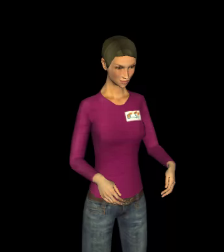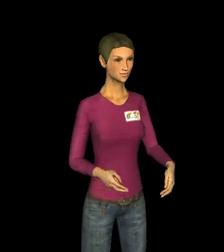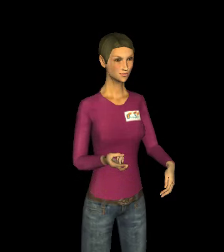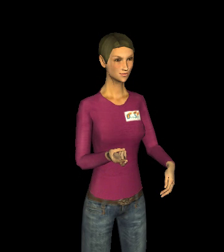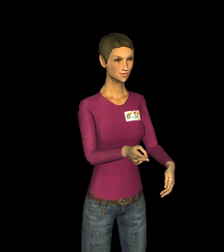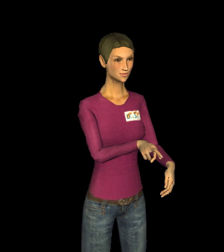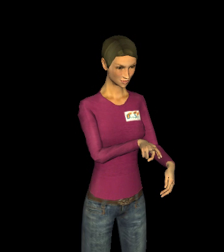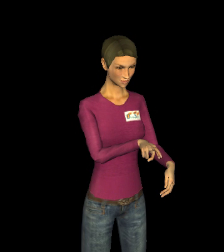يعود